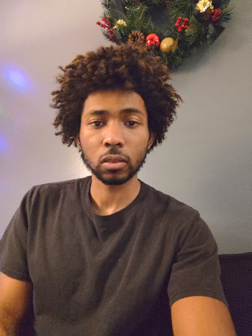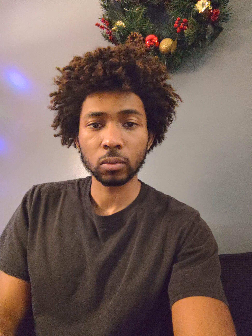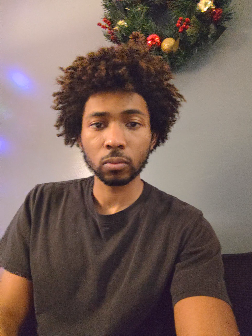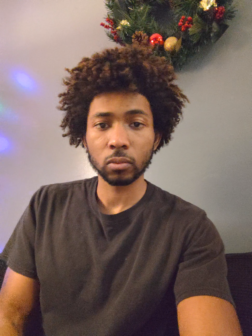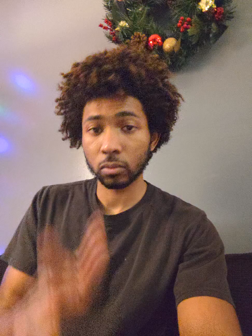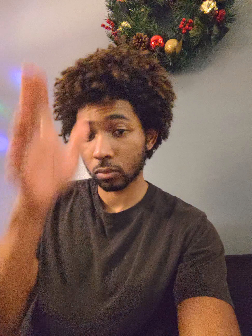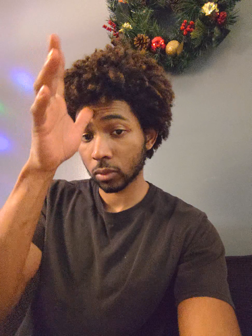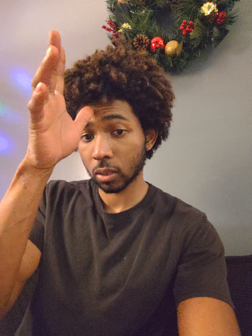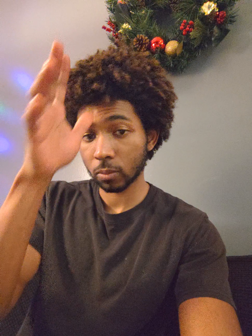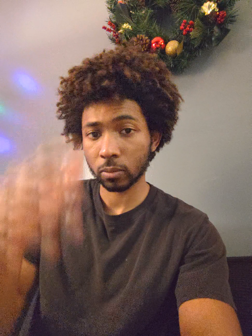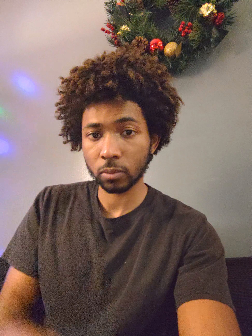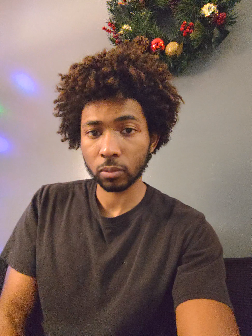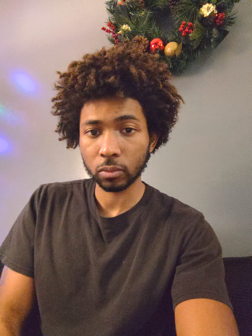dad